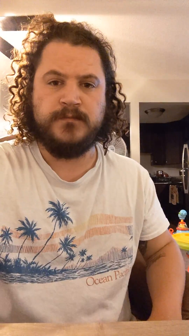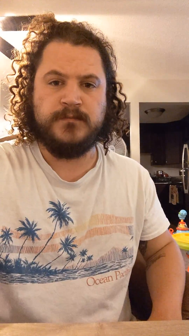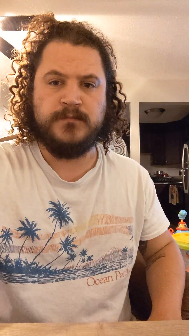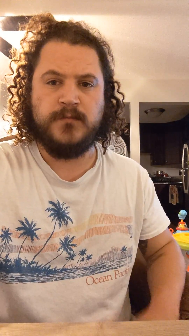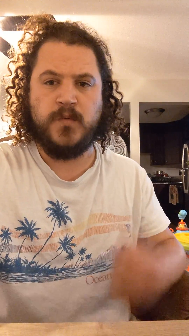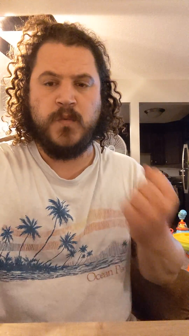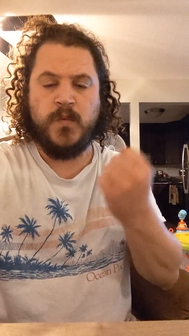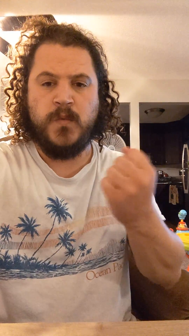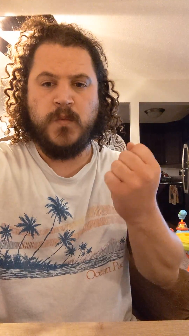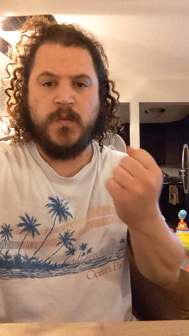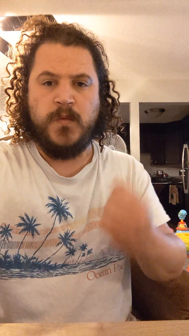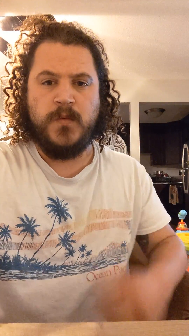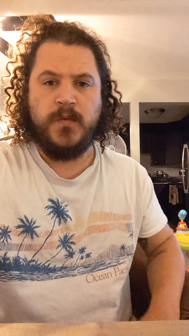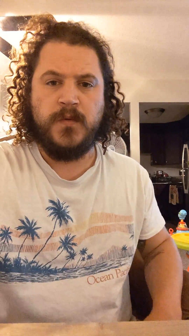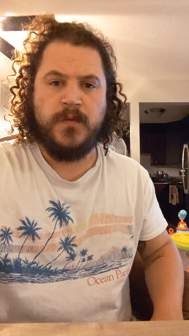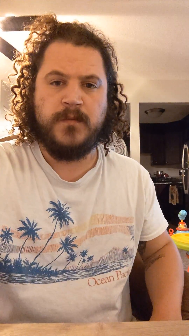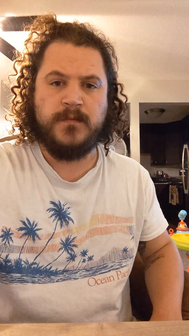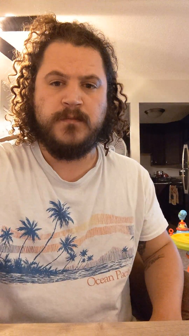hold